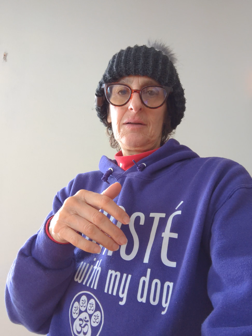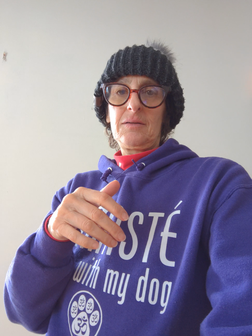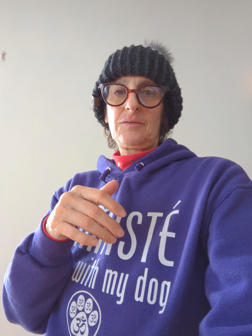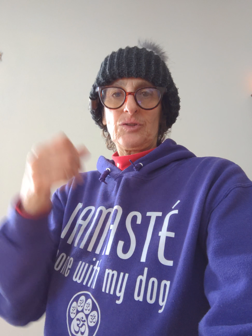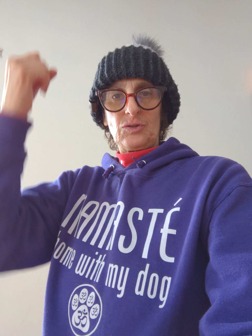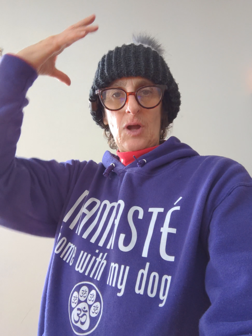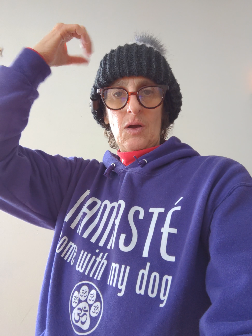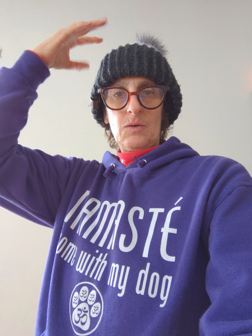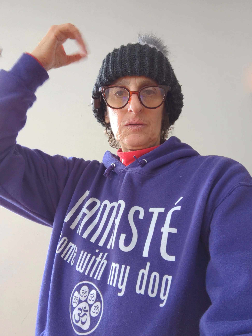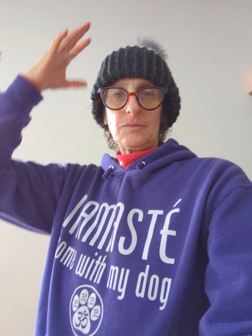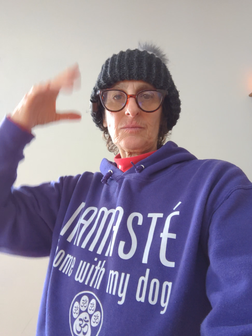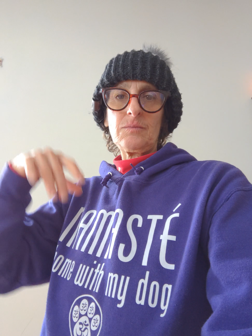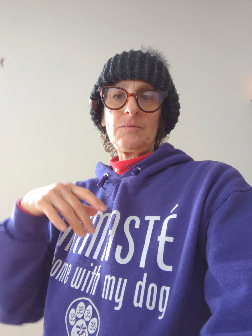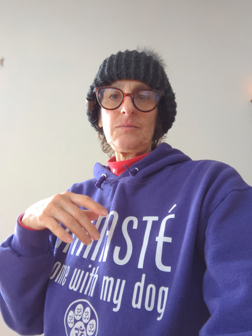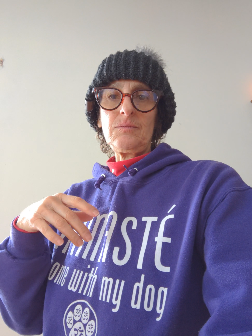shower